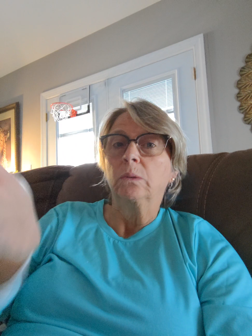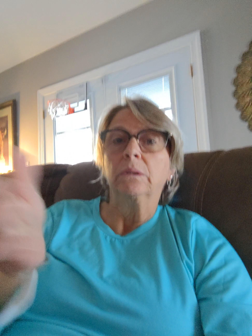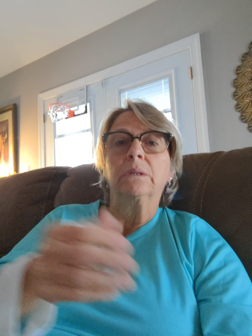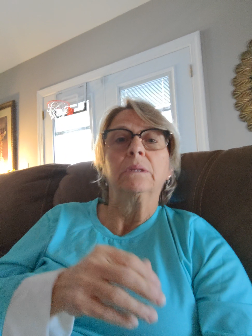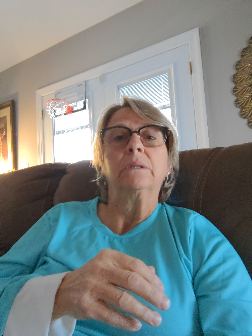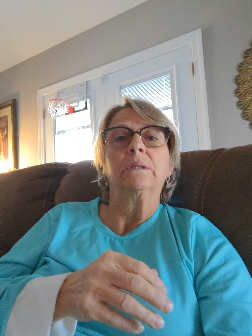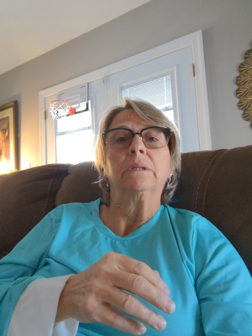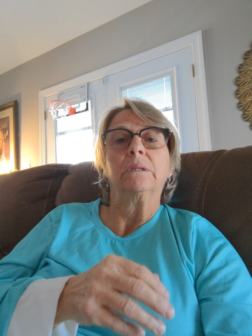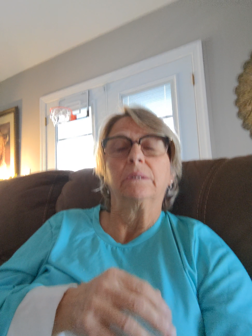boat